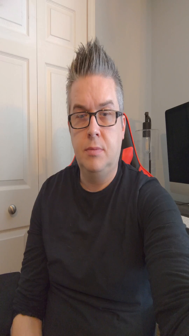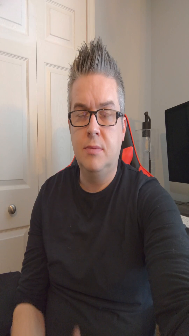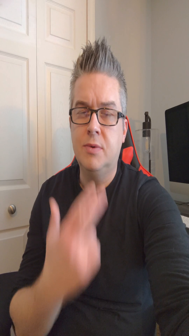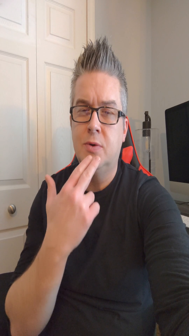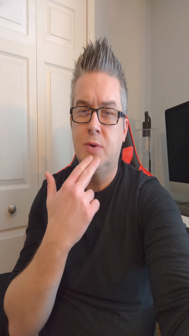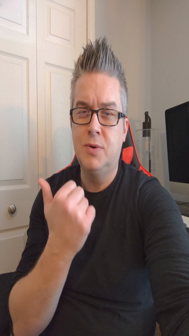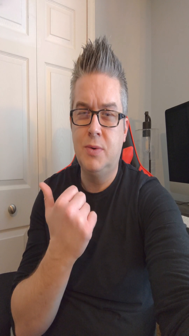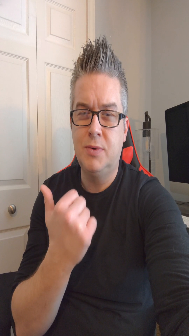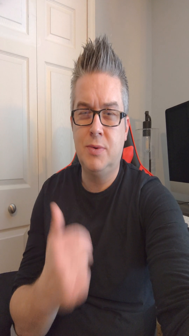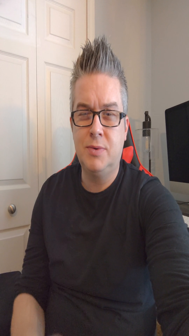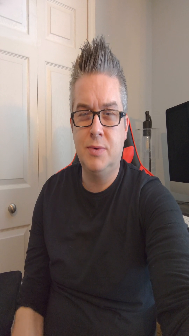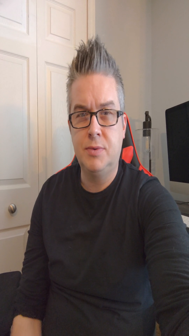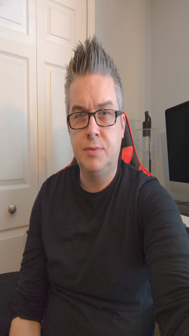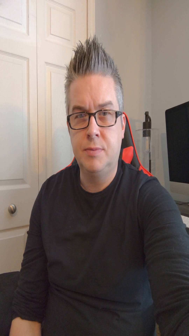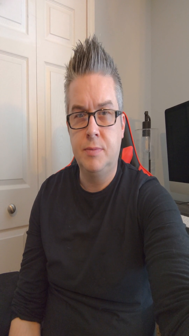cute